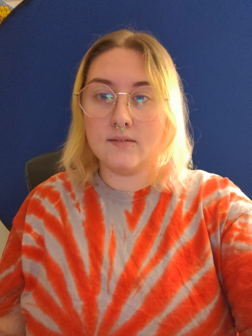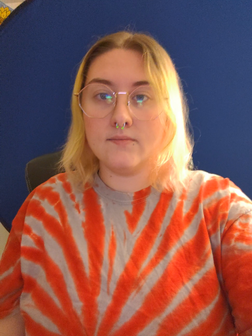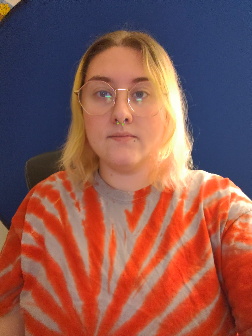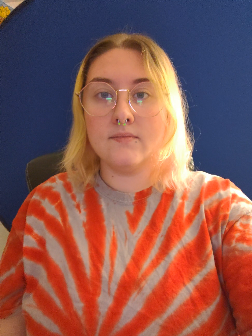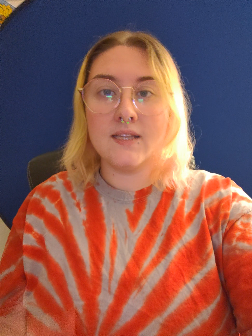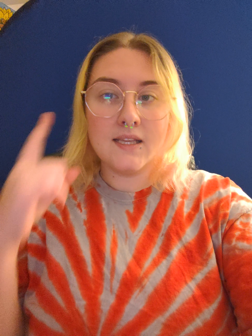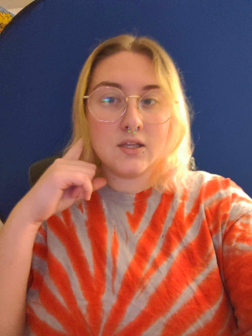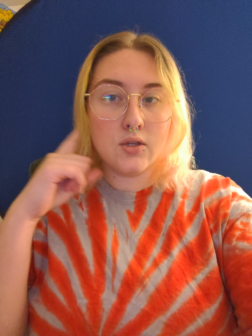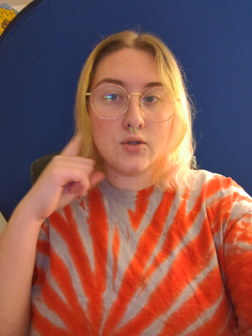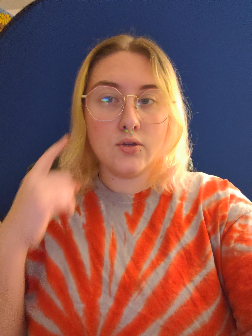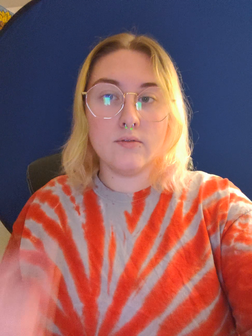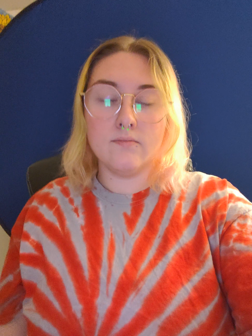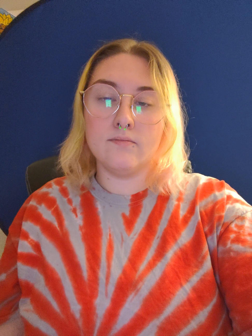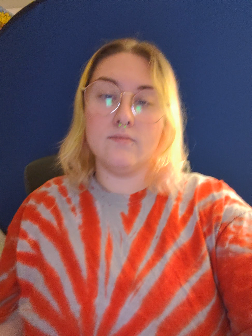ear